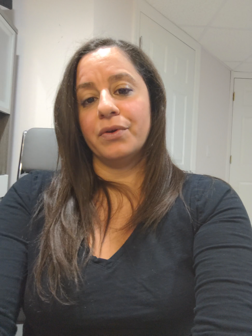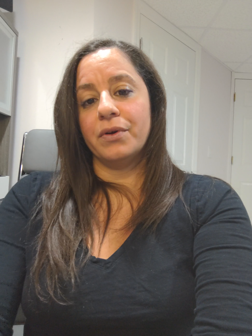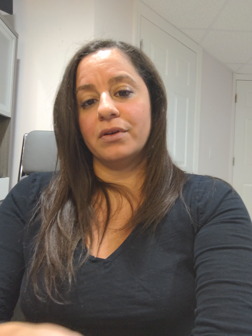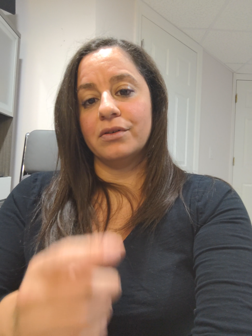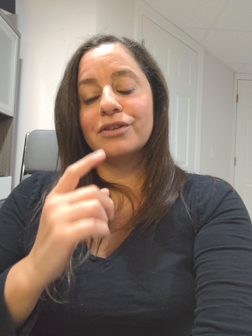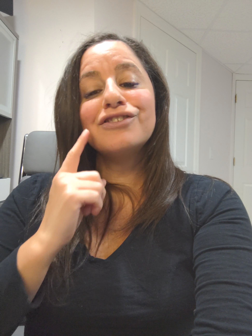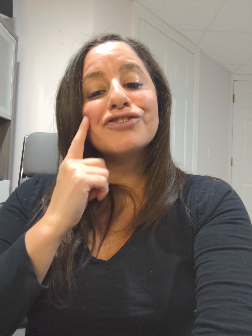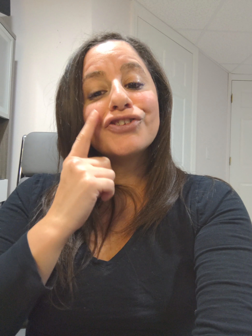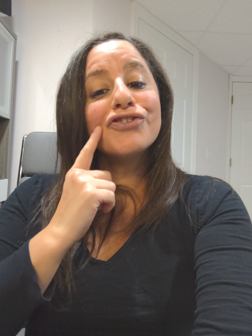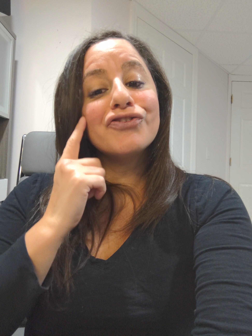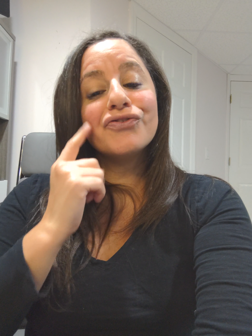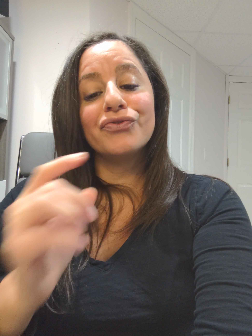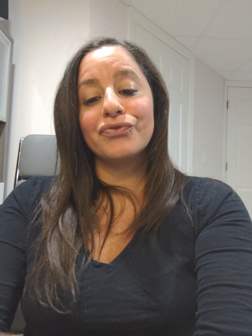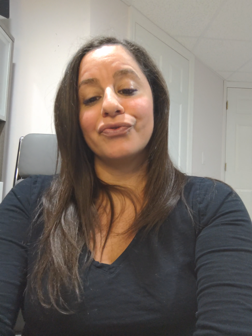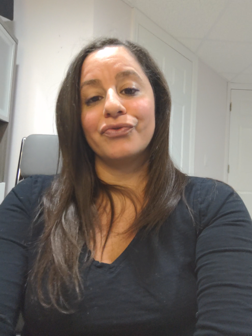cheek